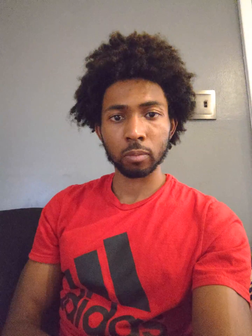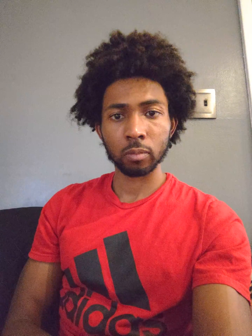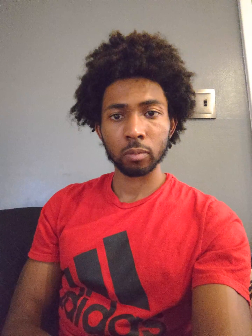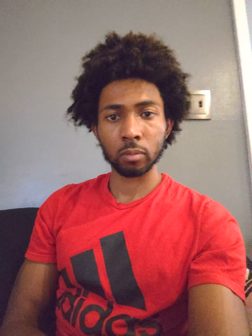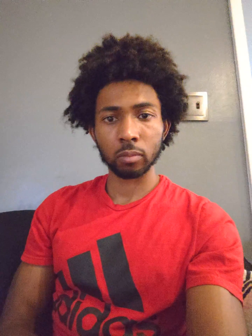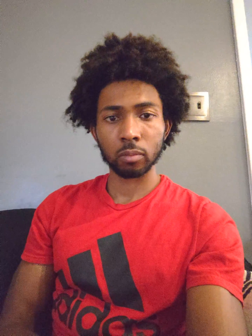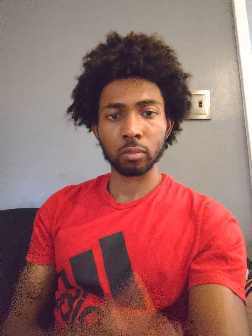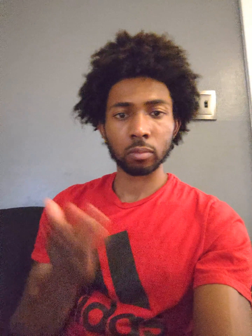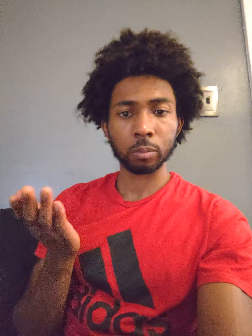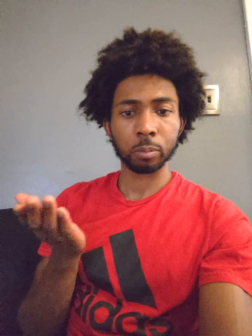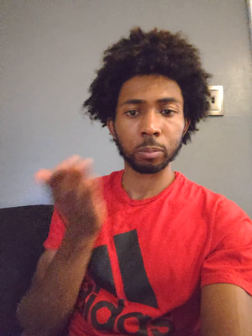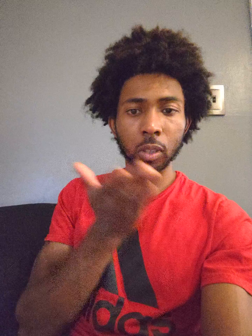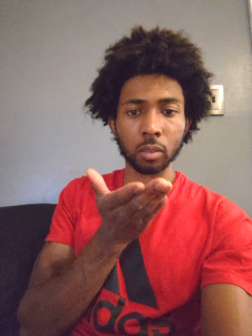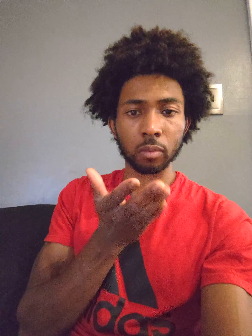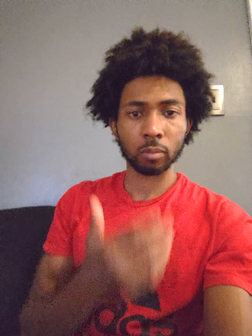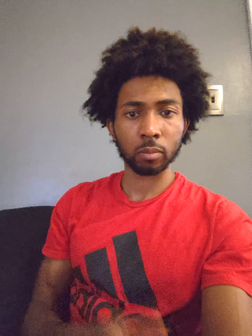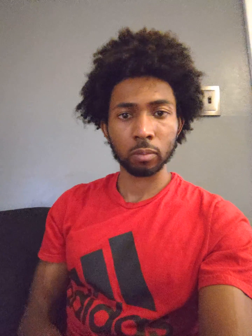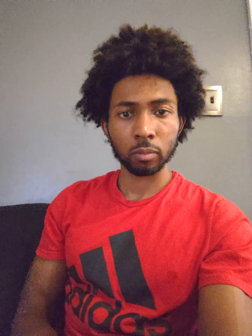carry